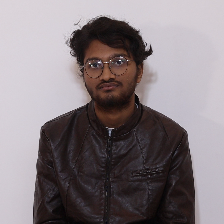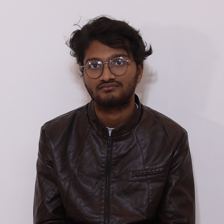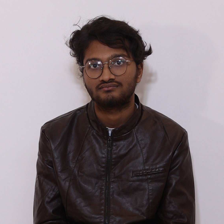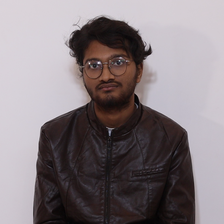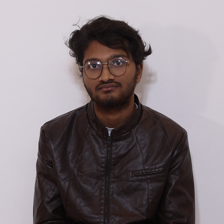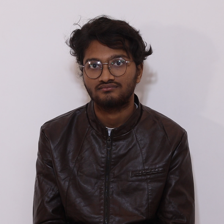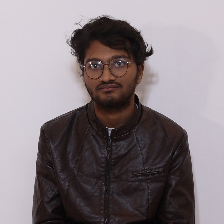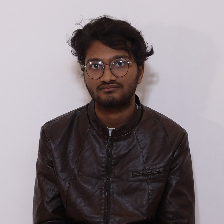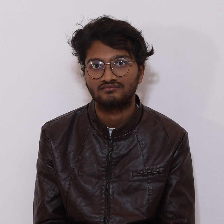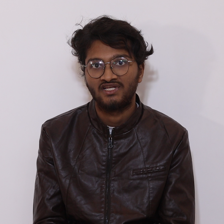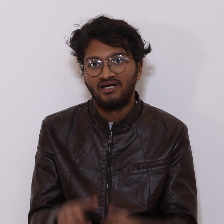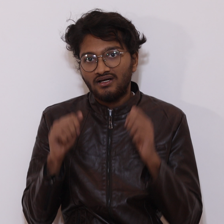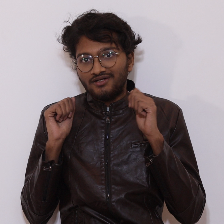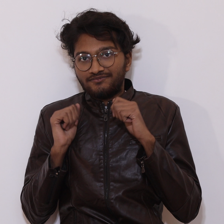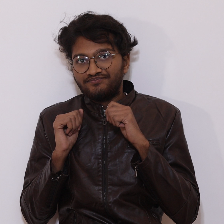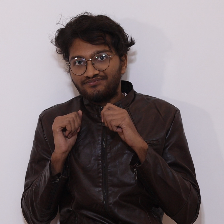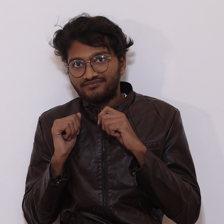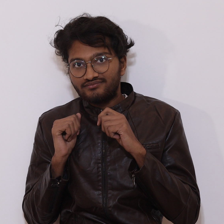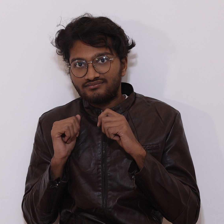scared